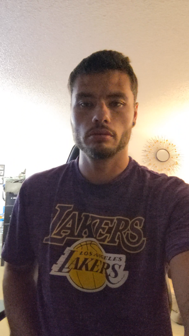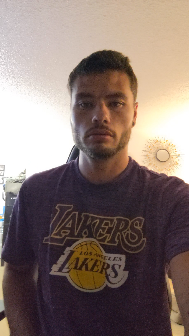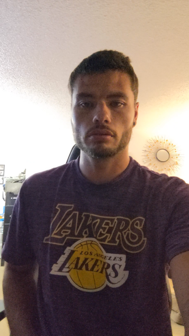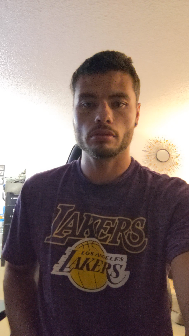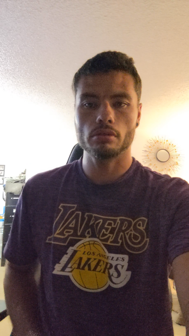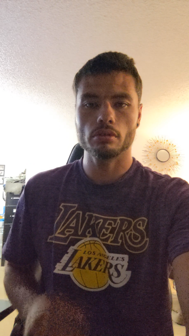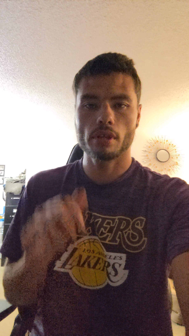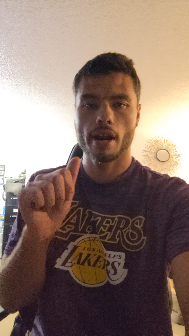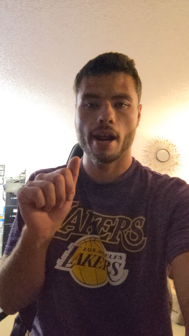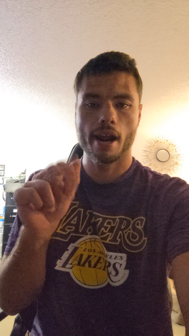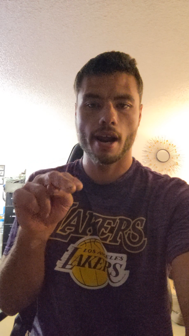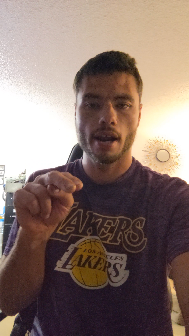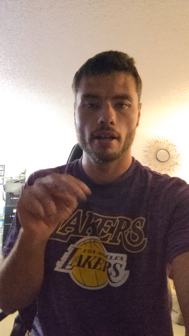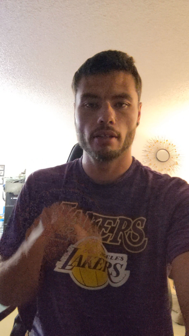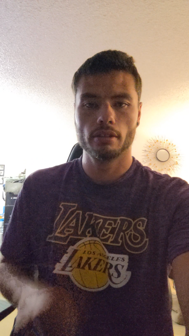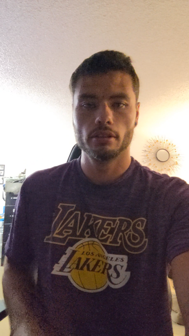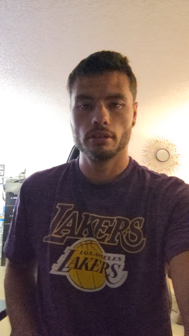an